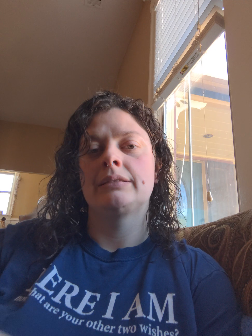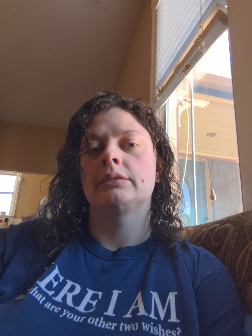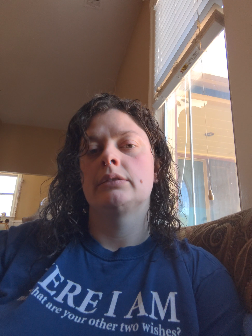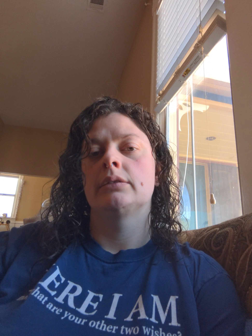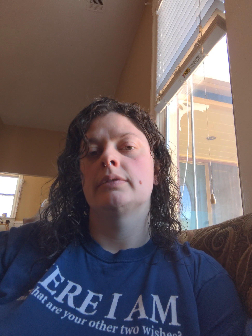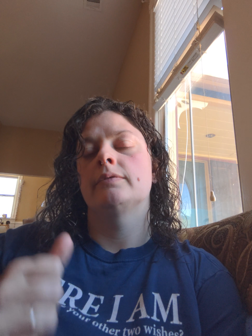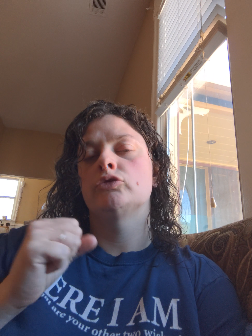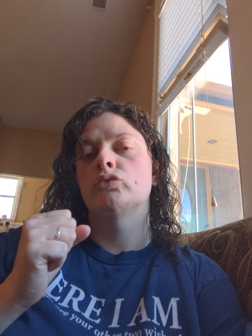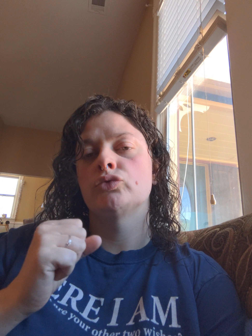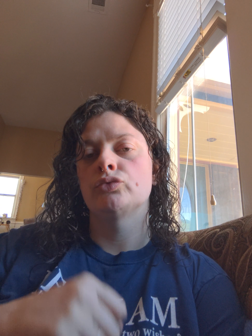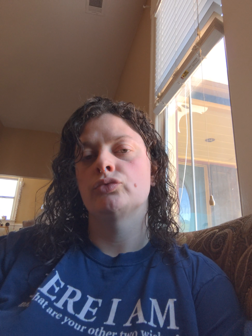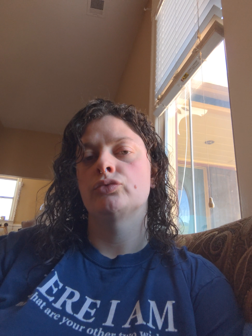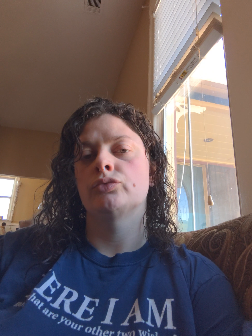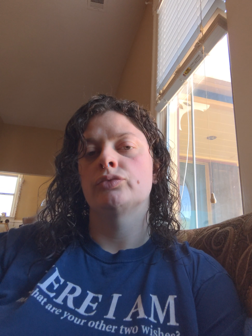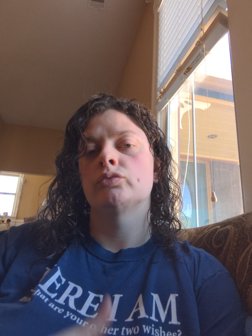refrigerator